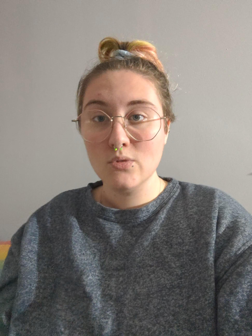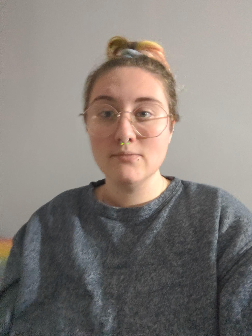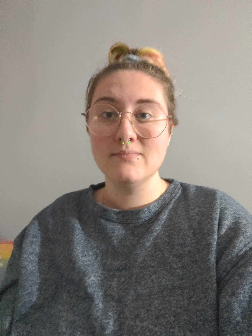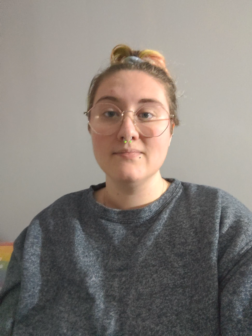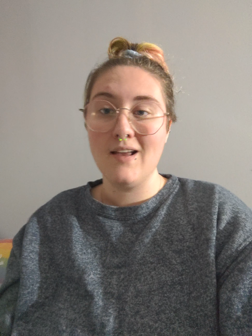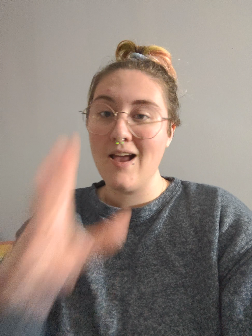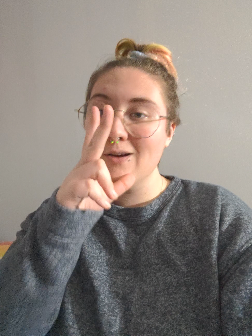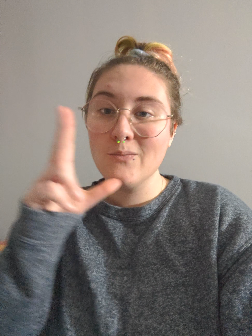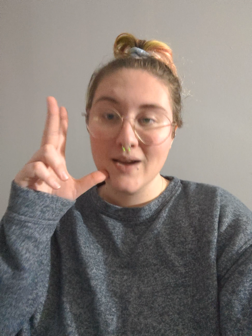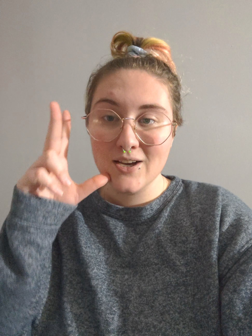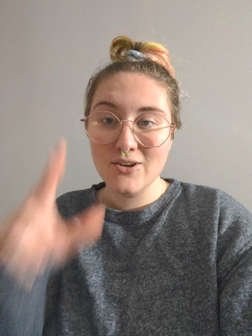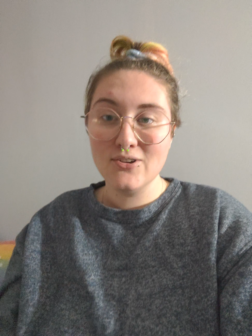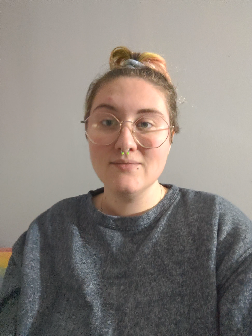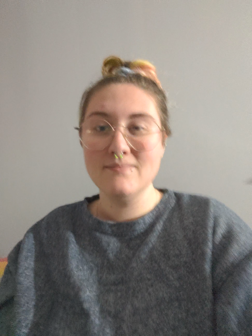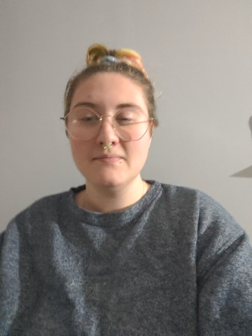underwear